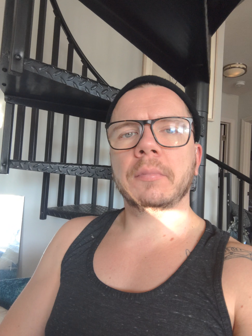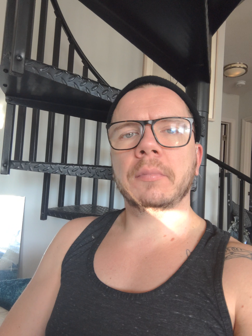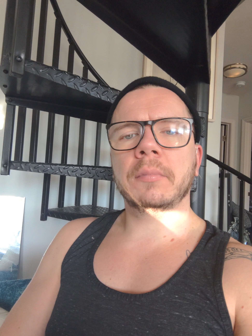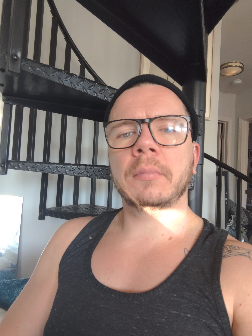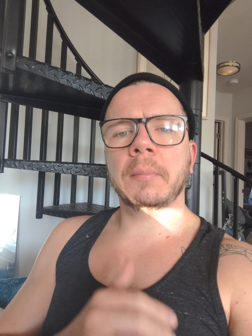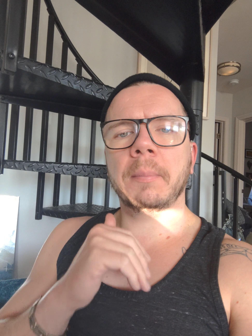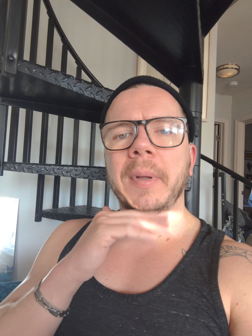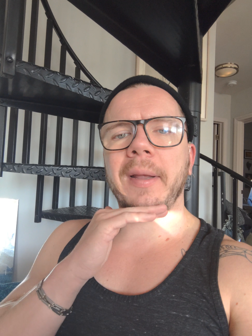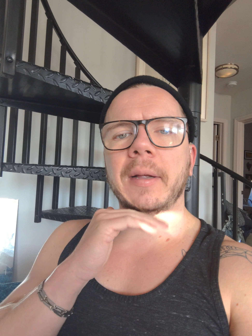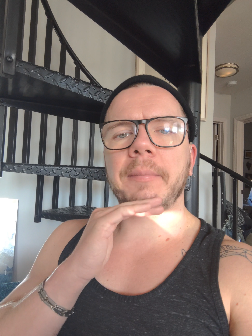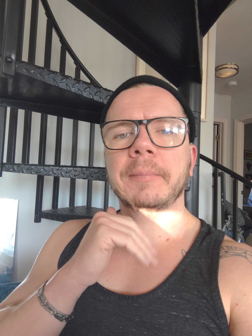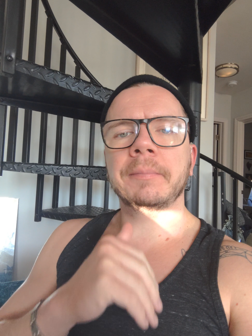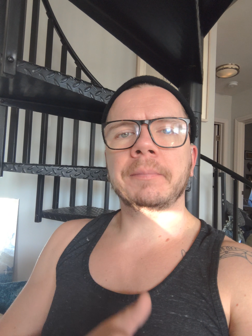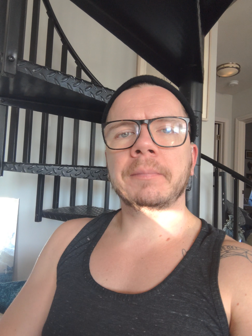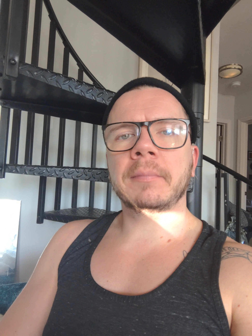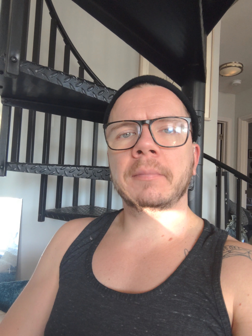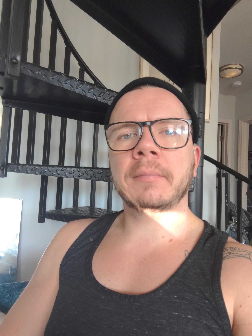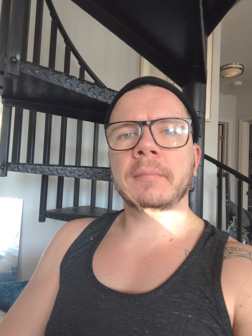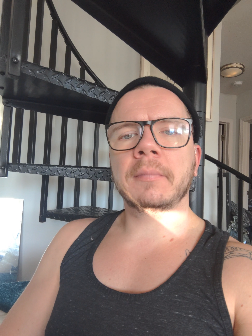pig